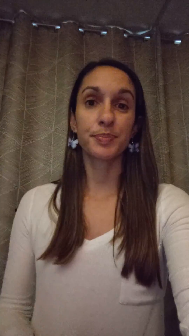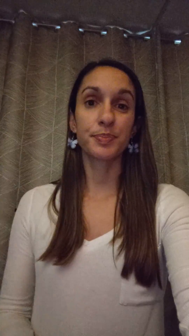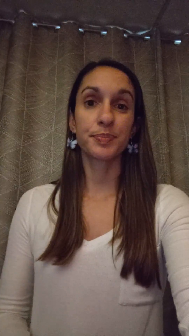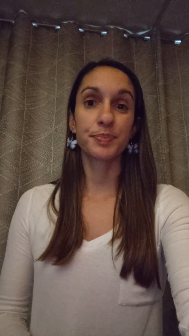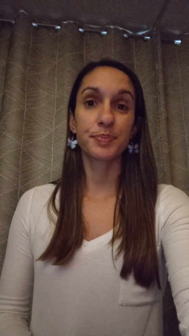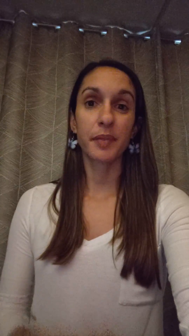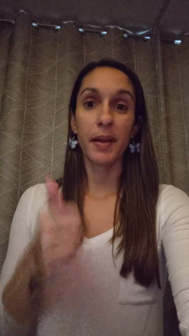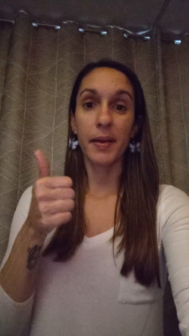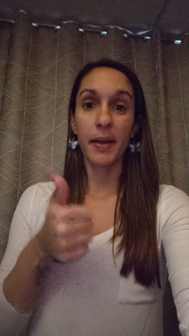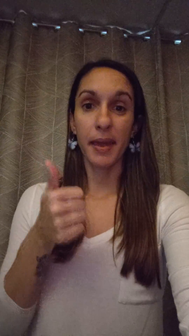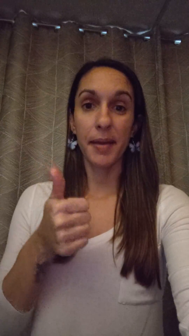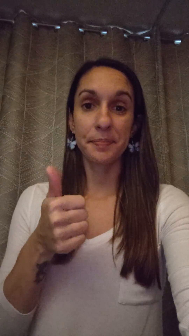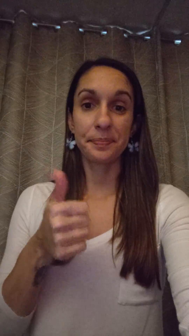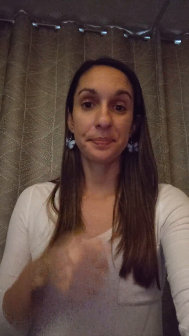help